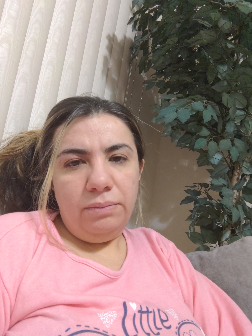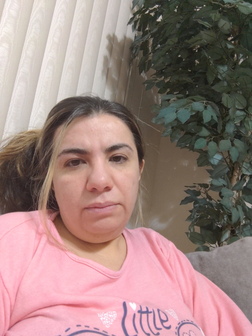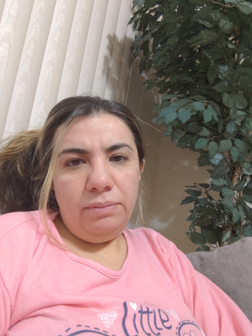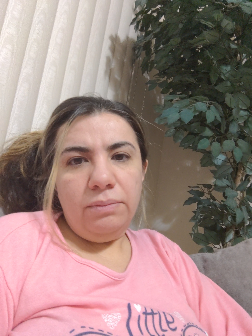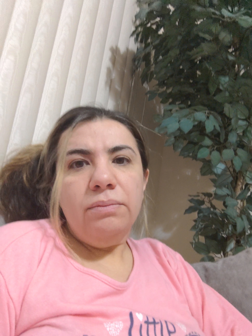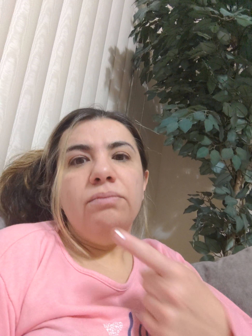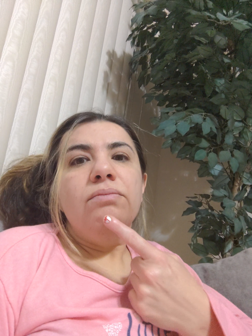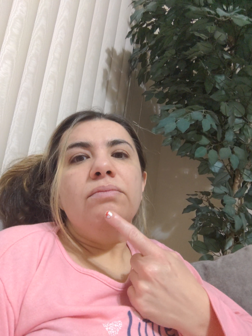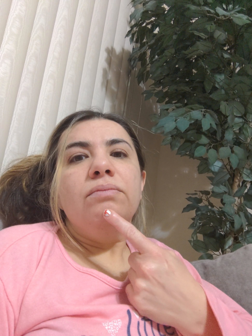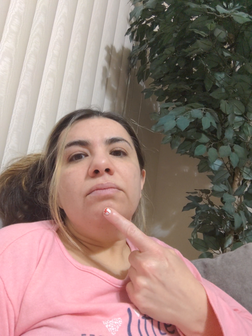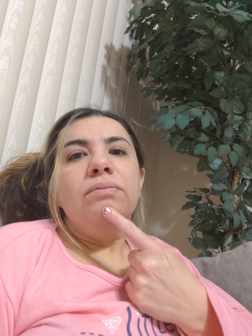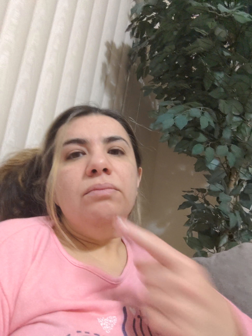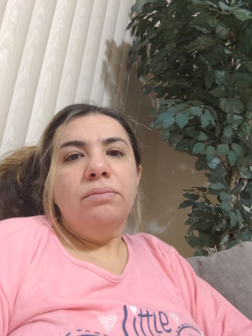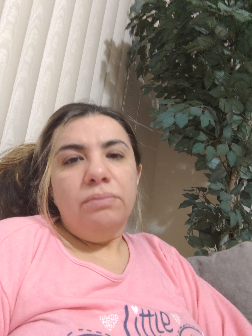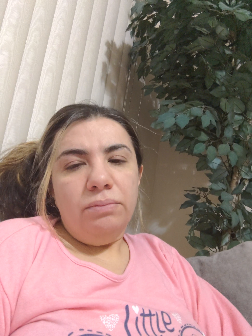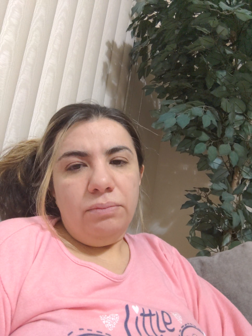chin